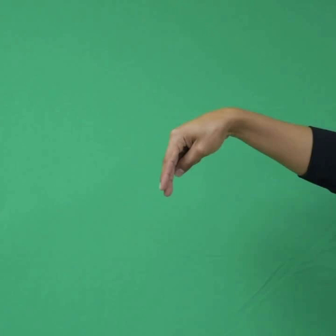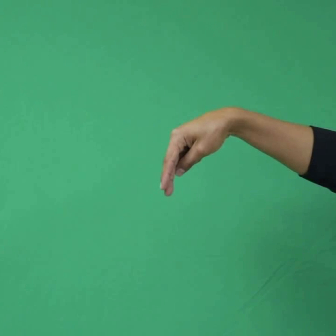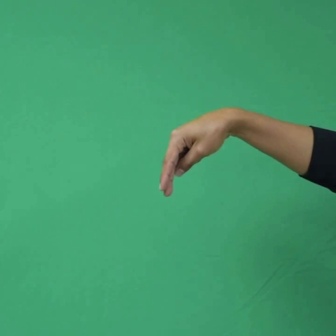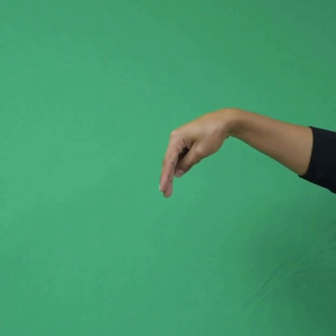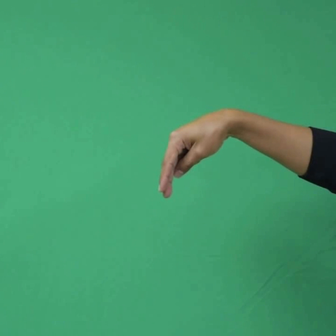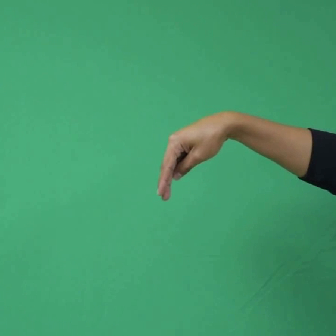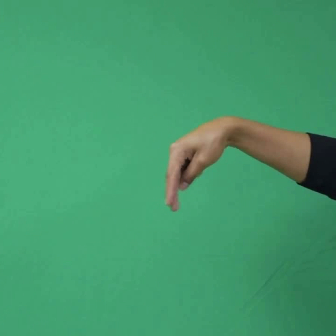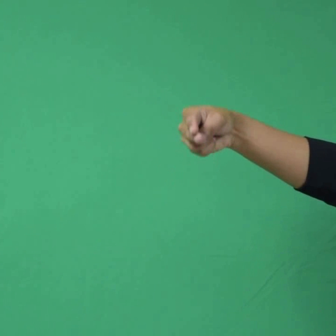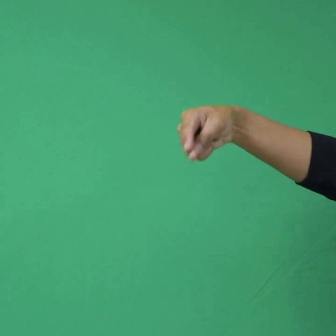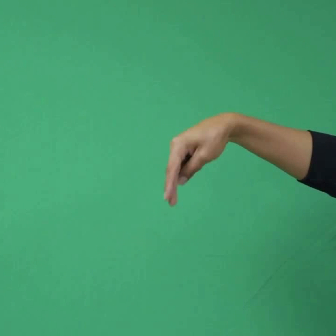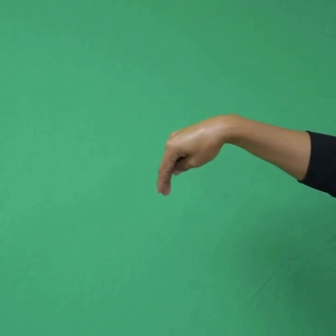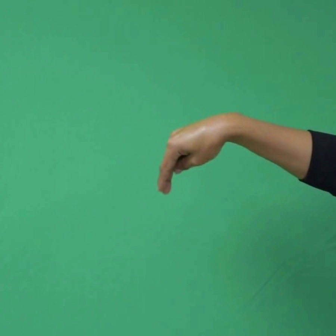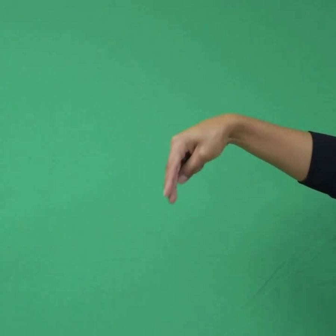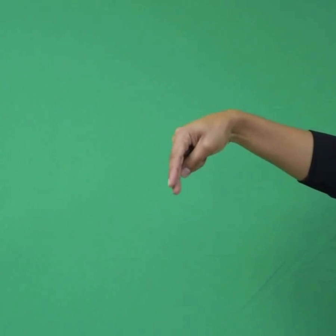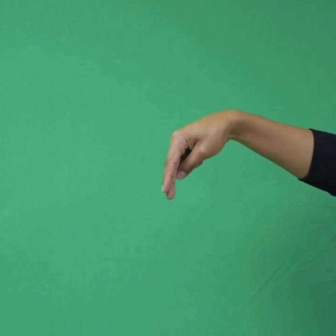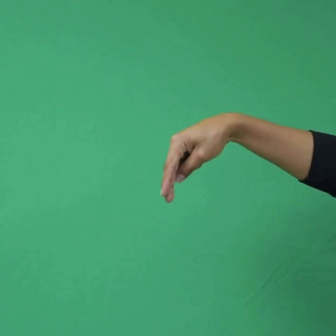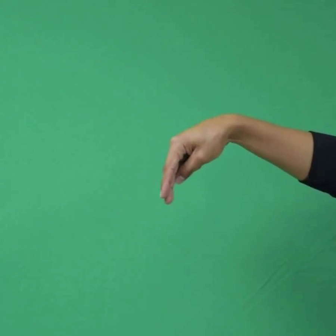Ñ